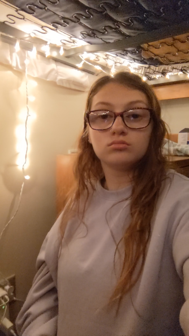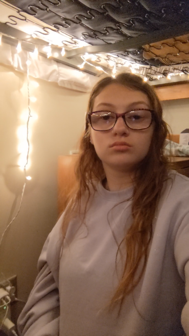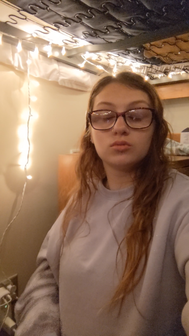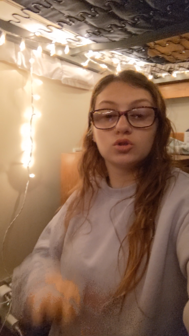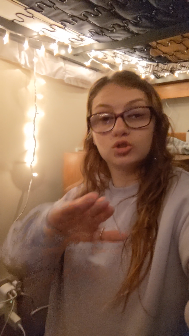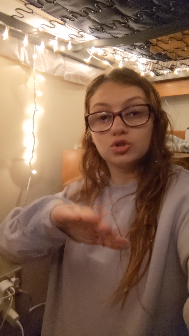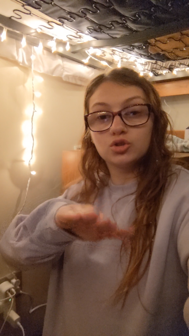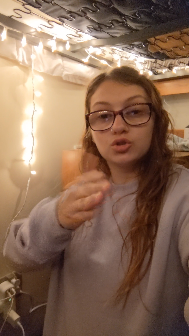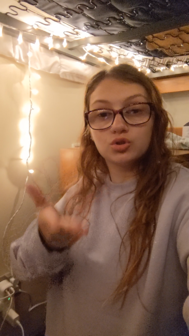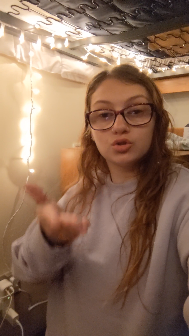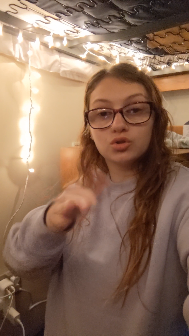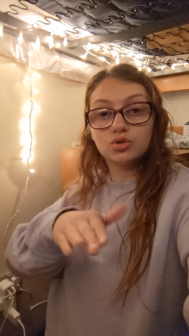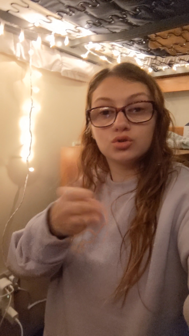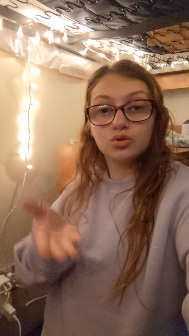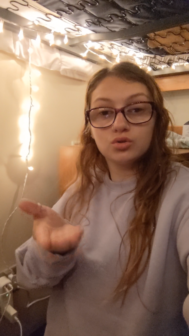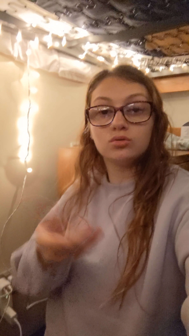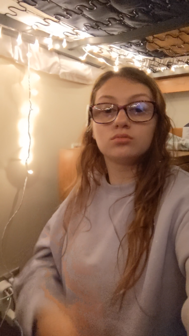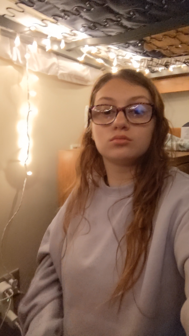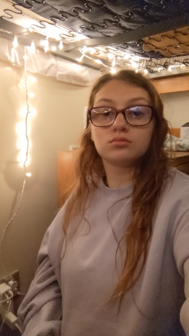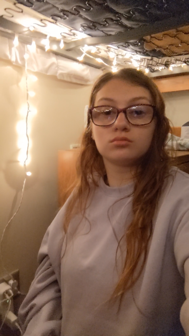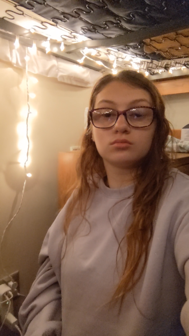cook